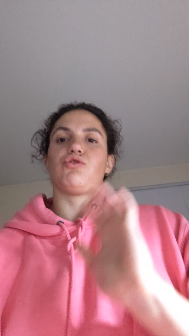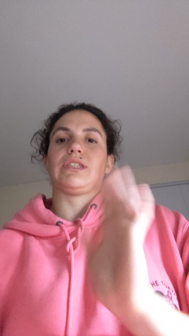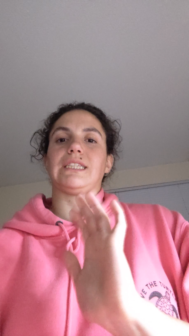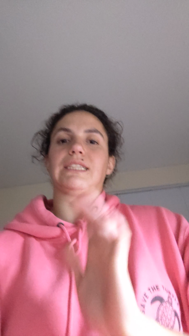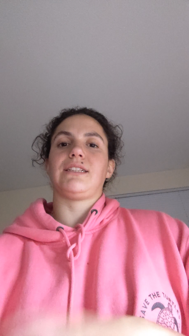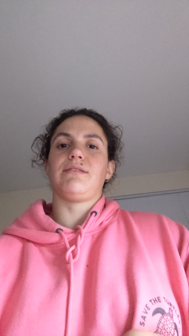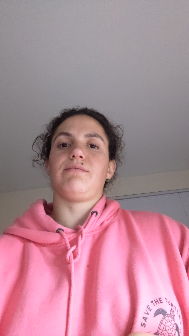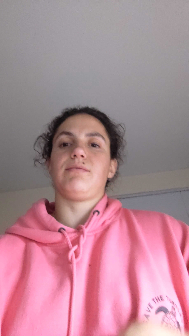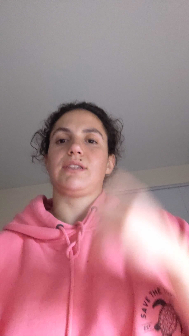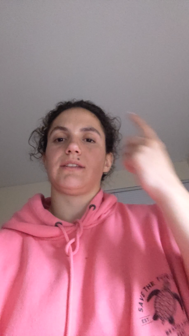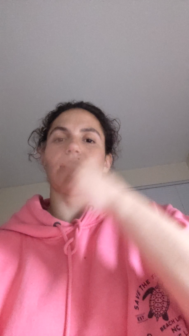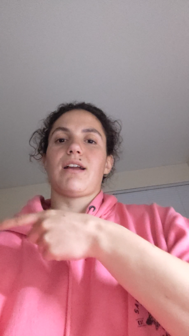day